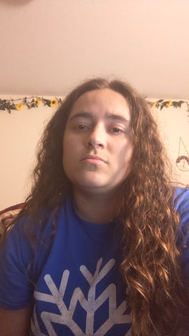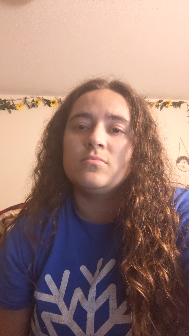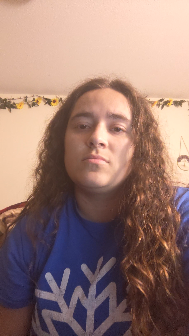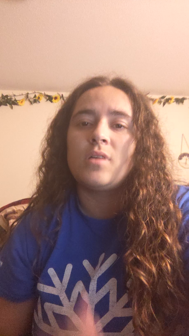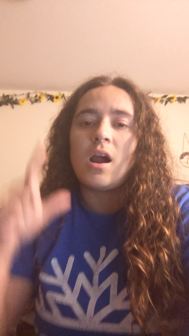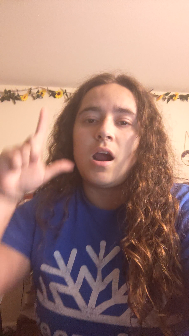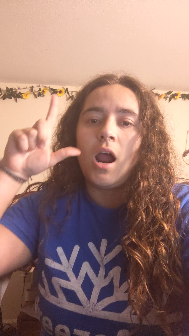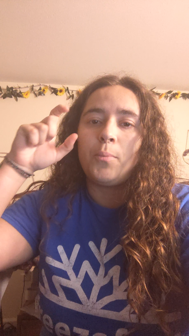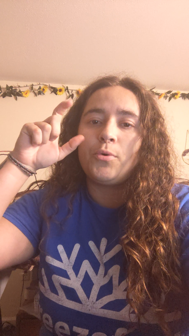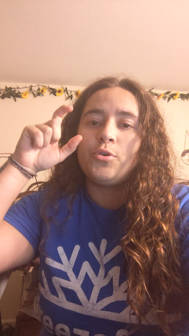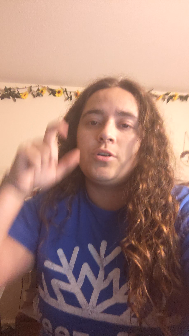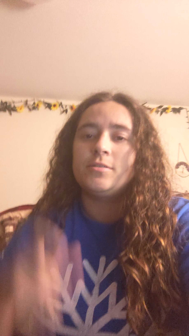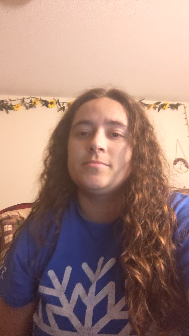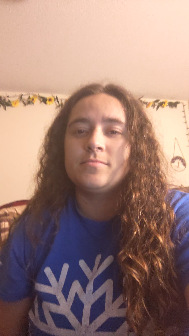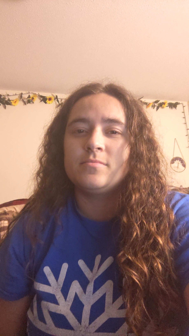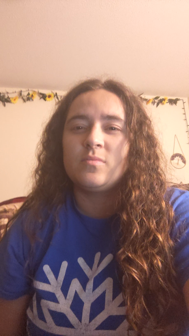camera